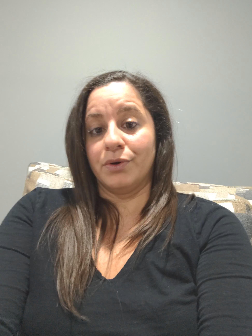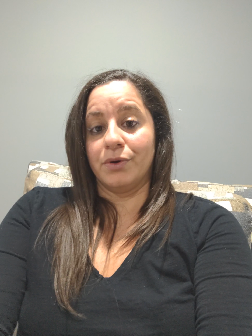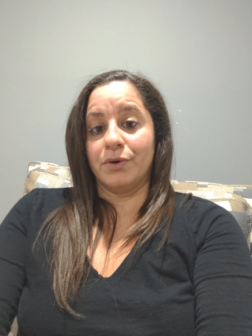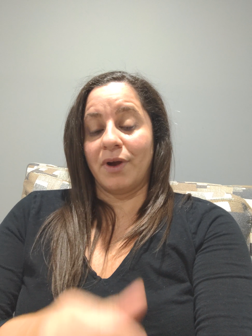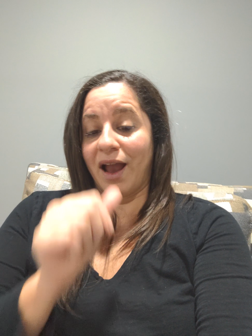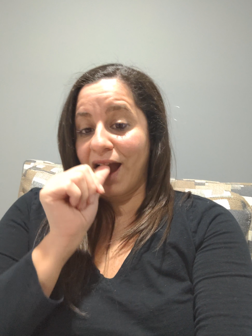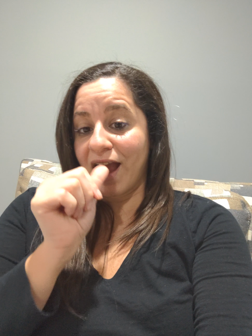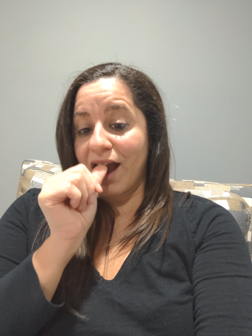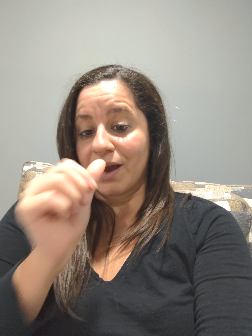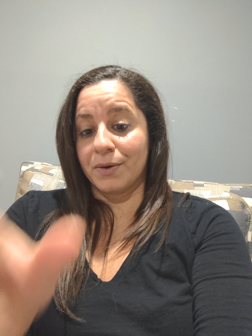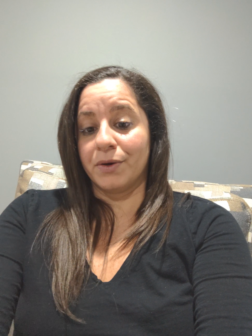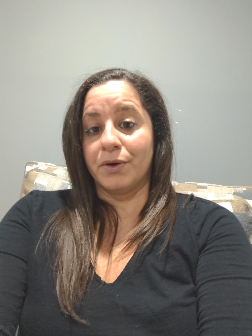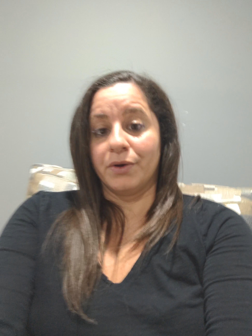nuts